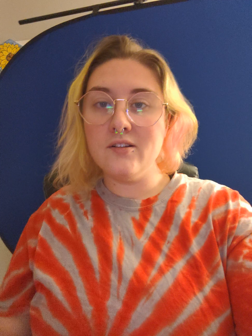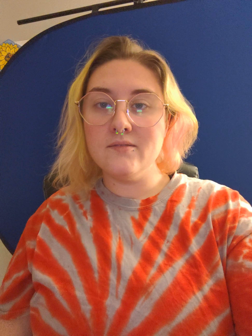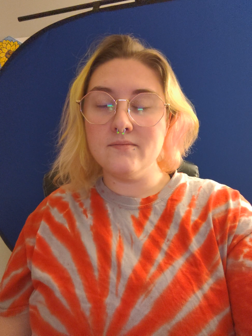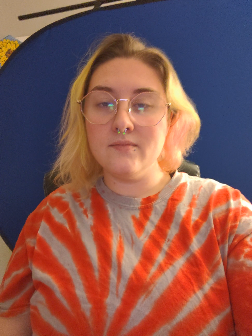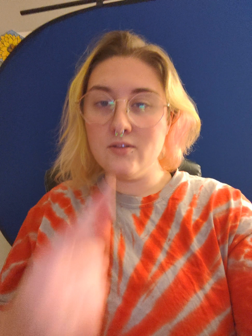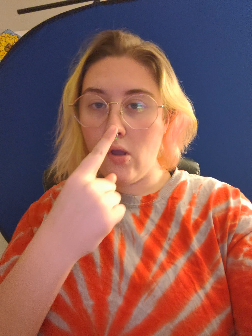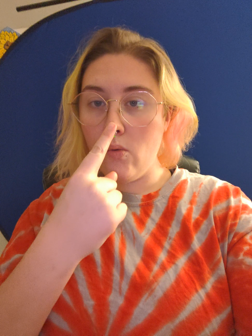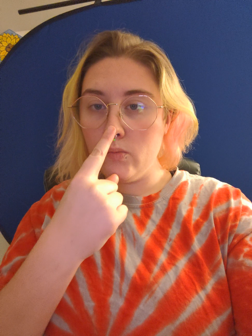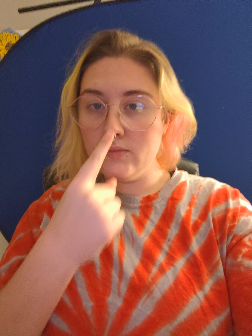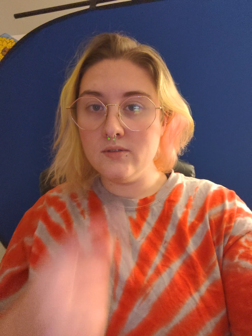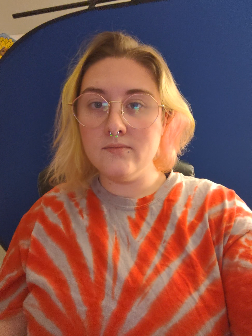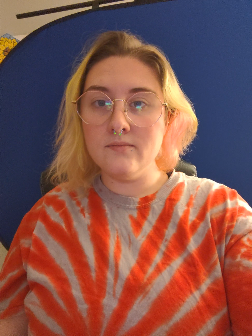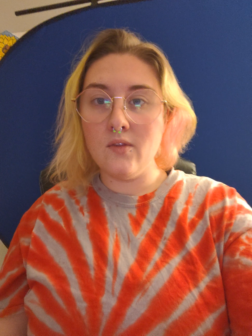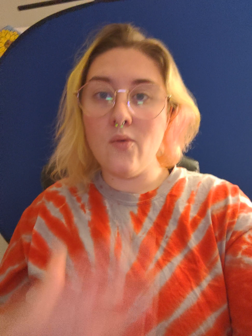nose